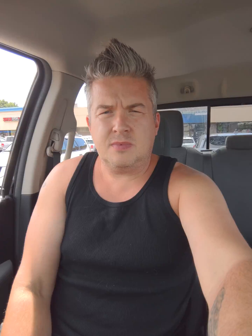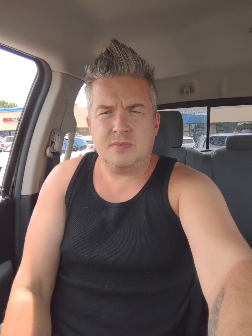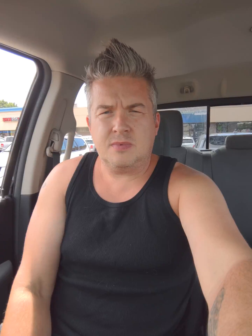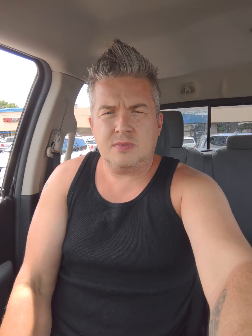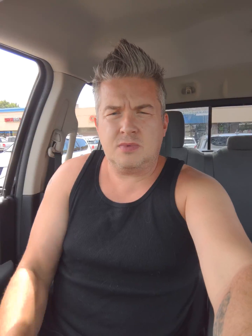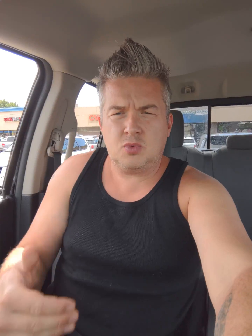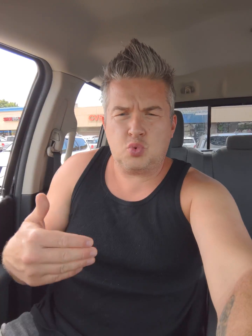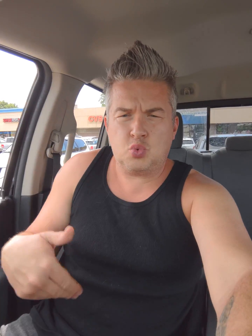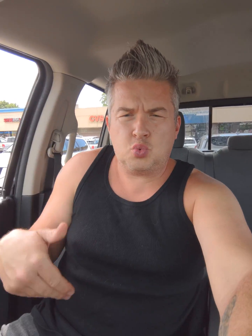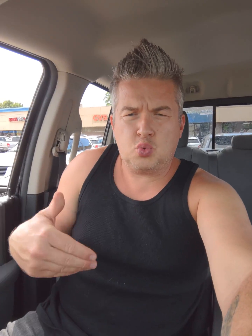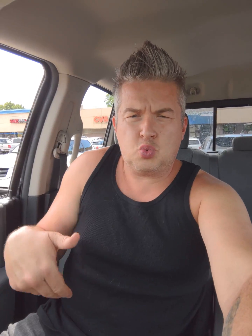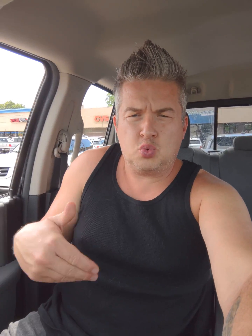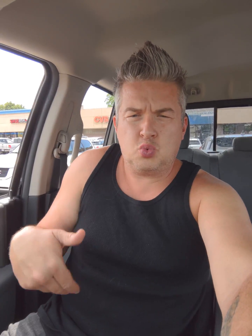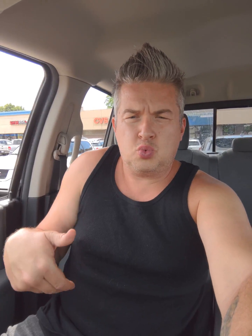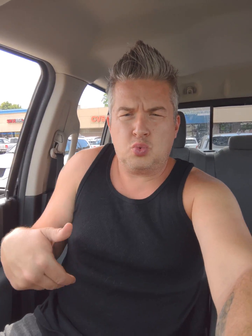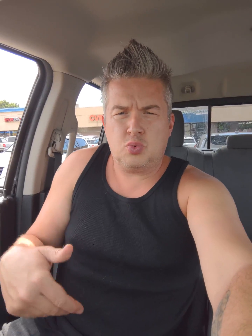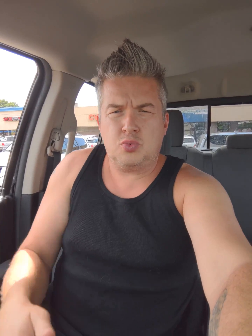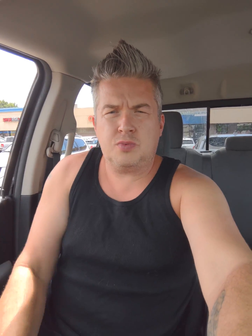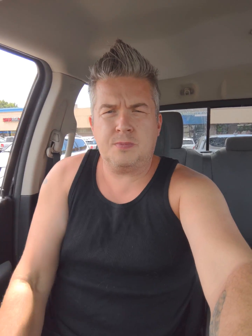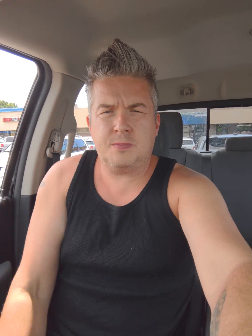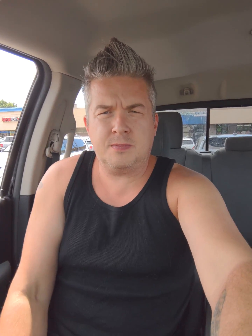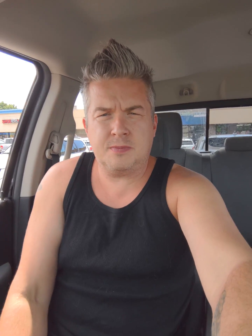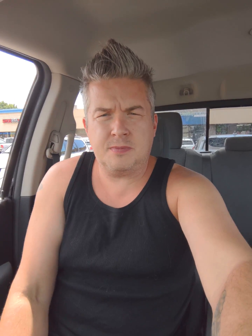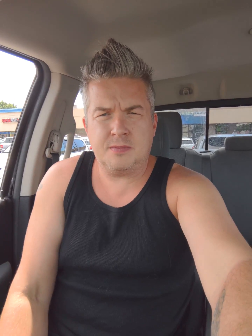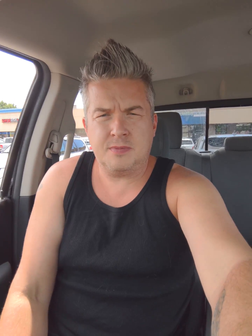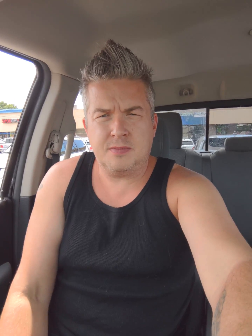shorts